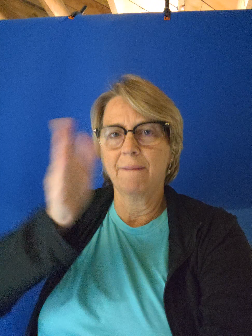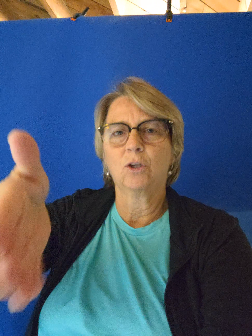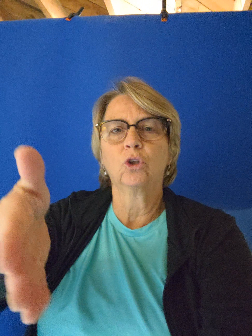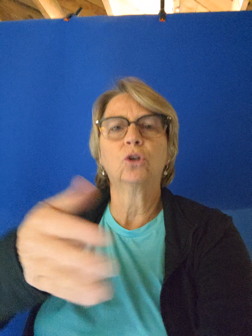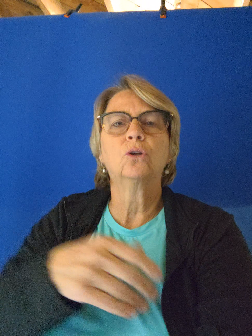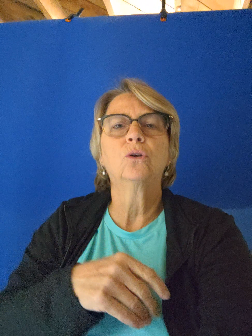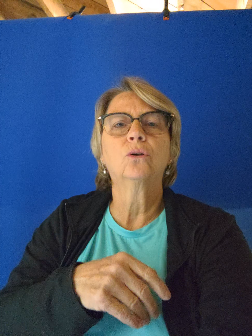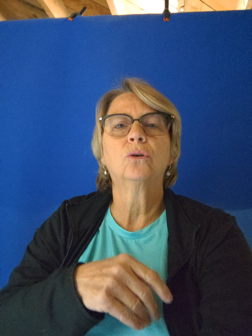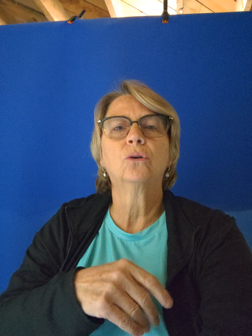after